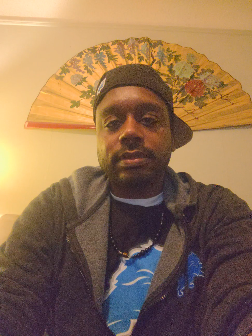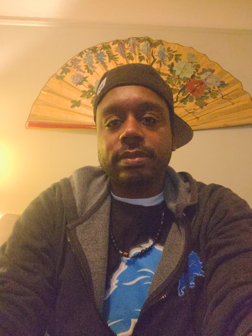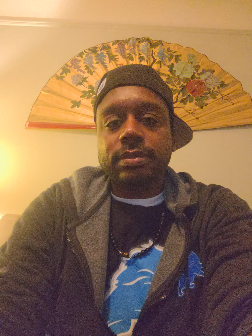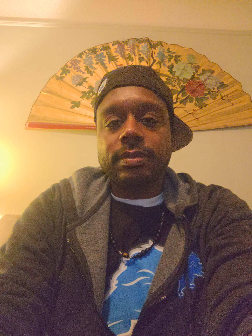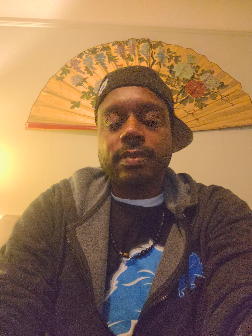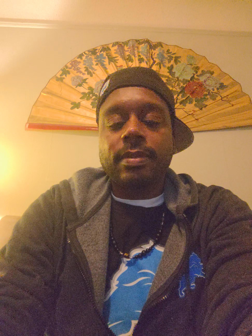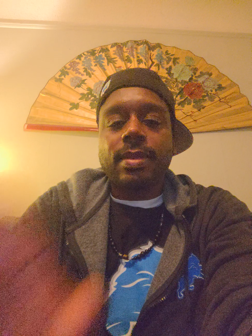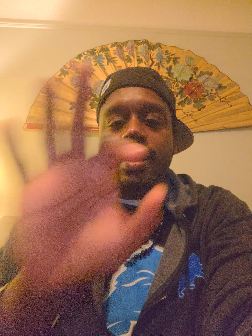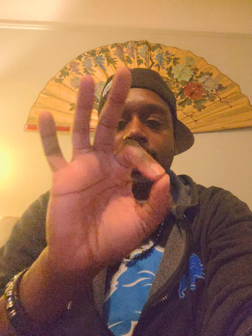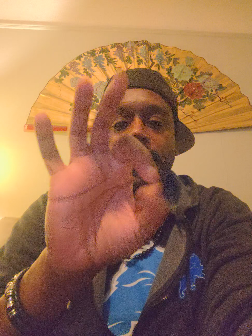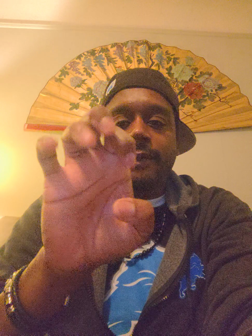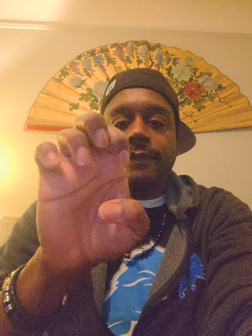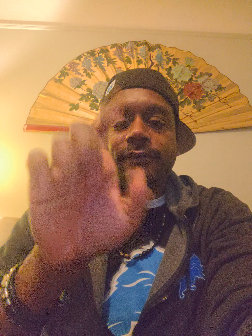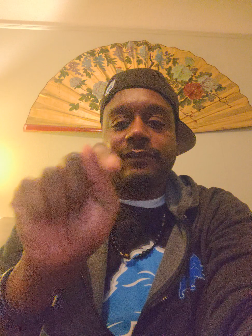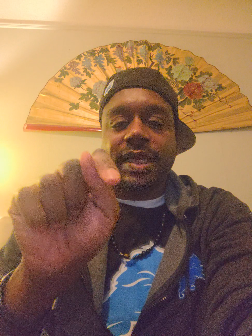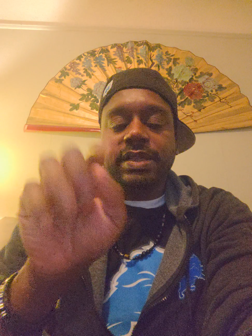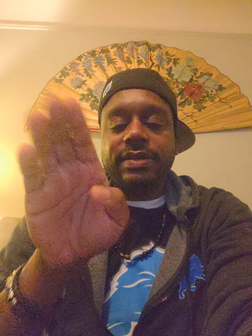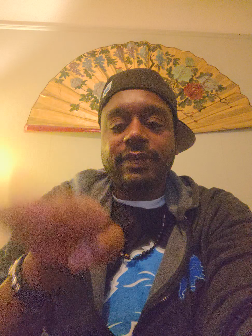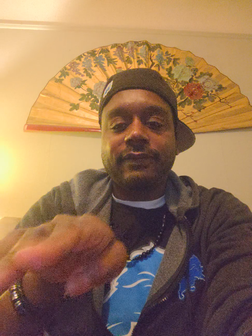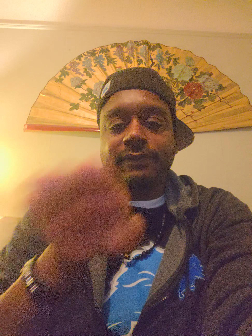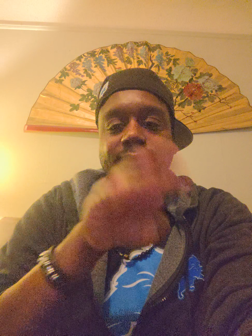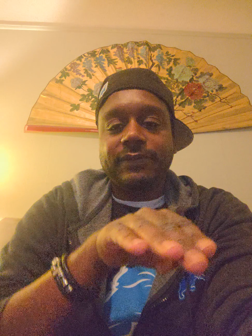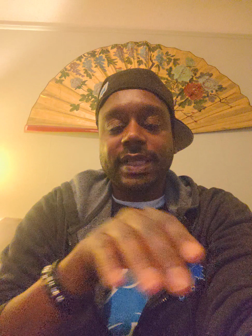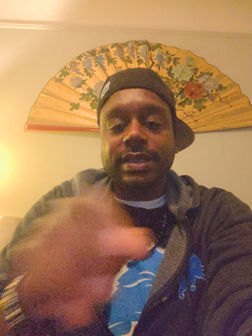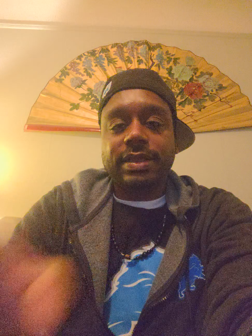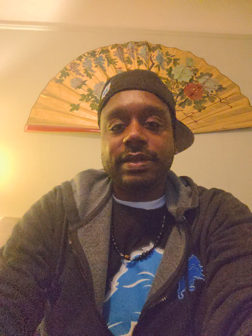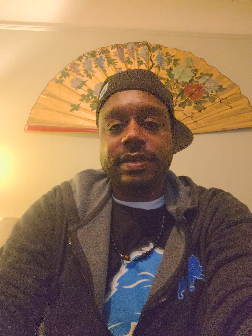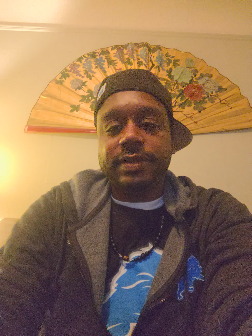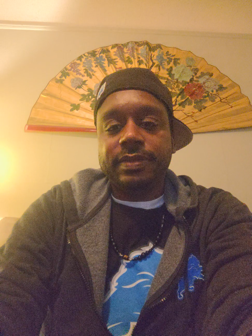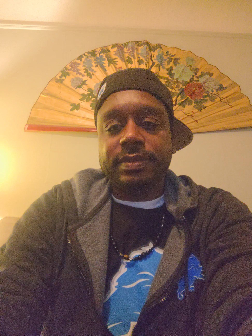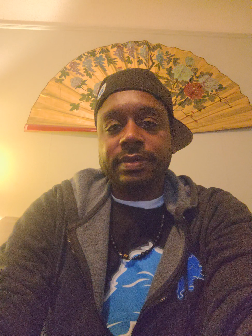feet